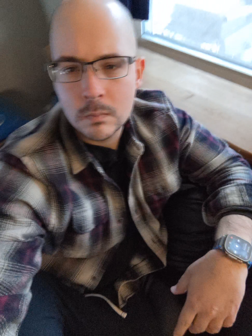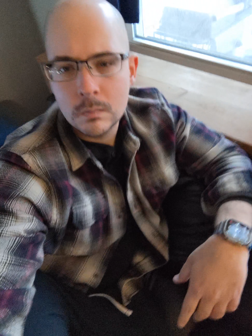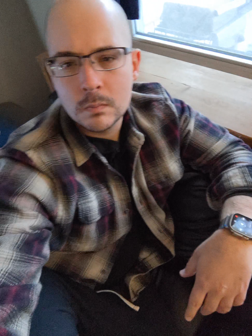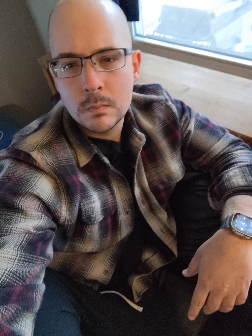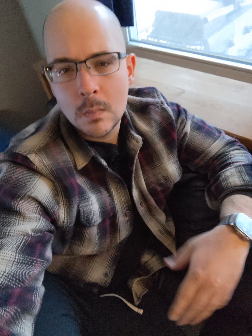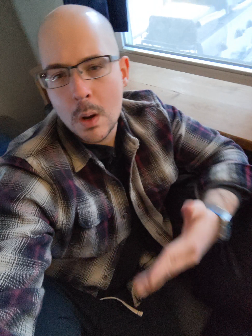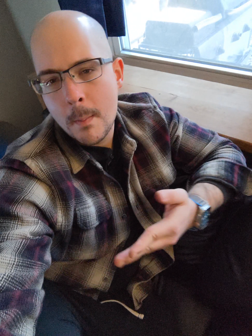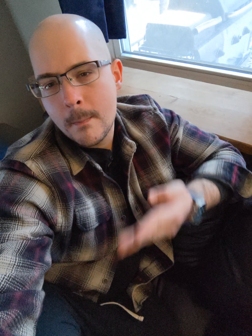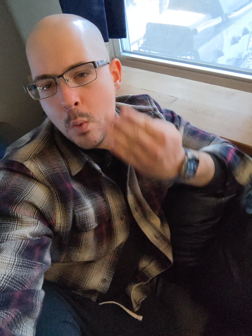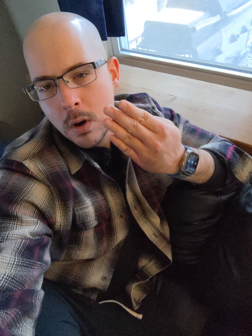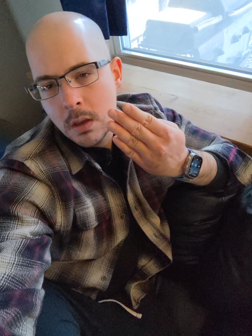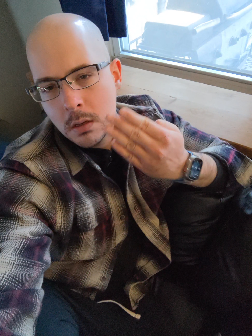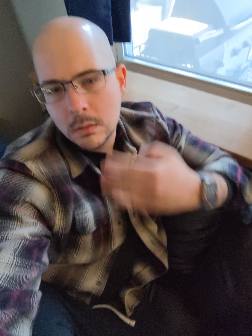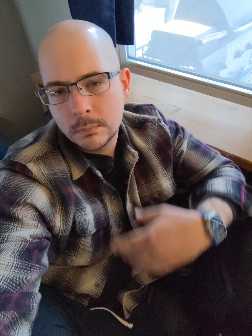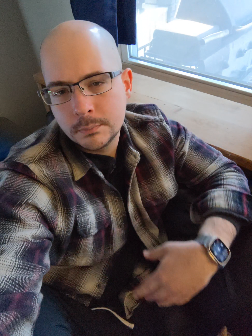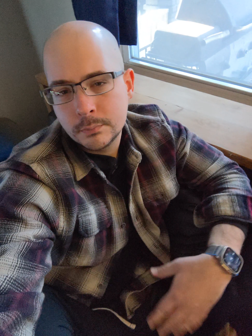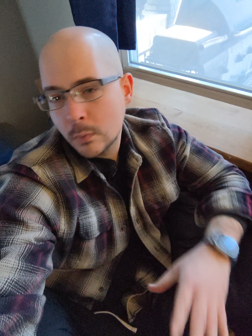morning